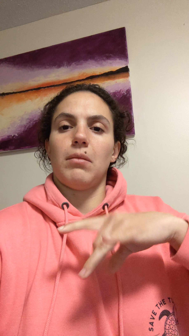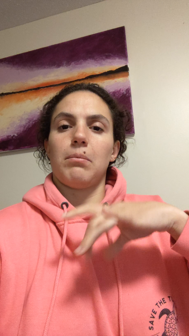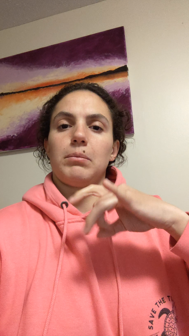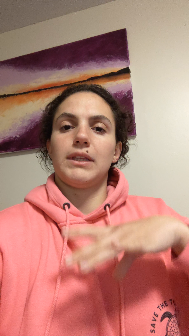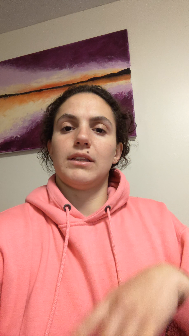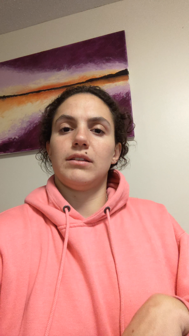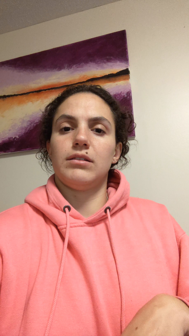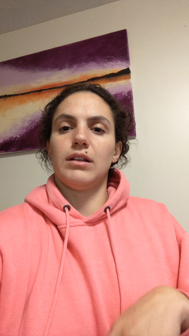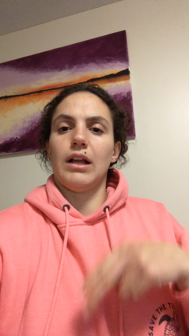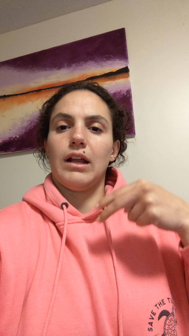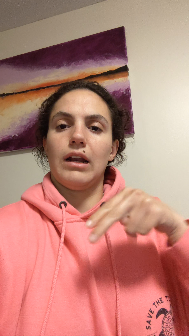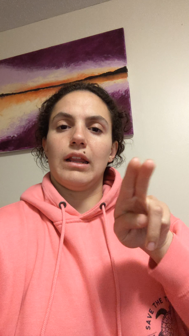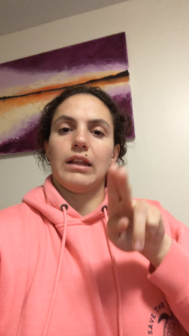lick